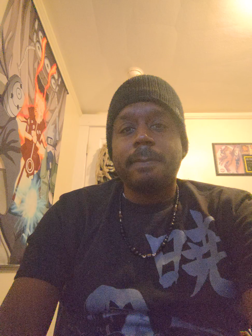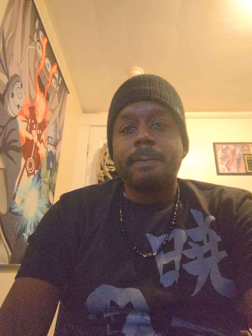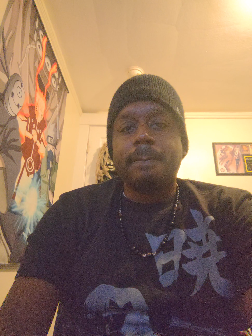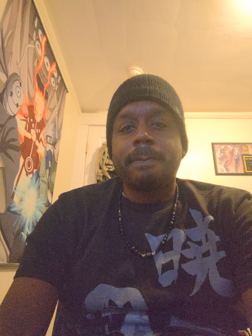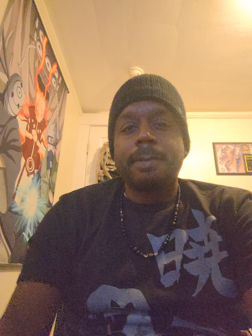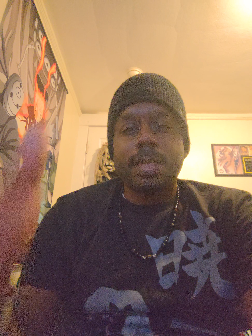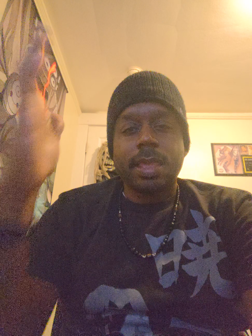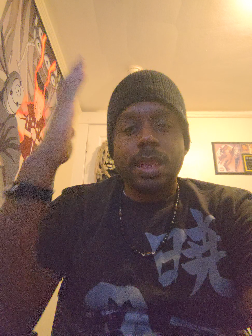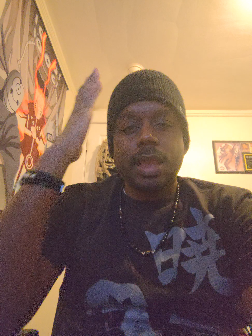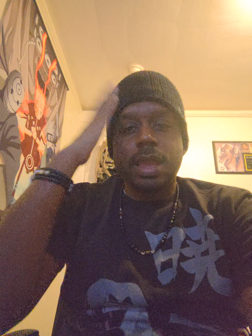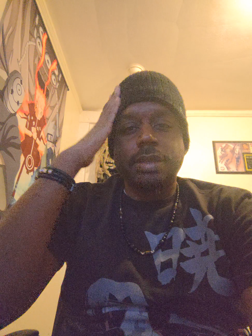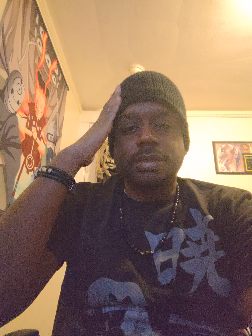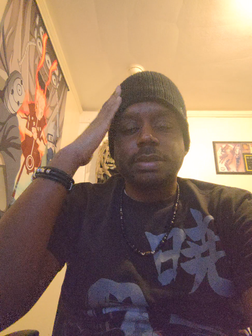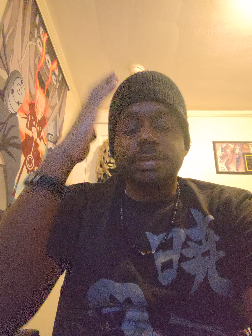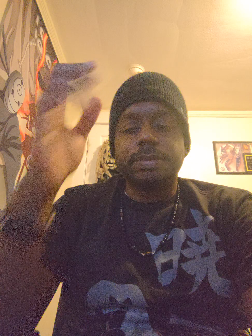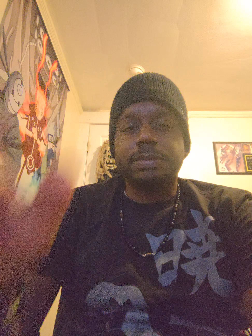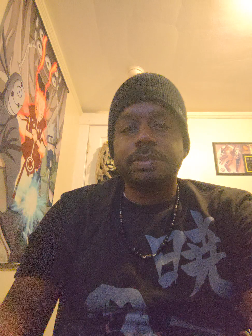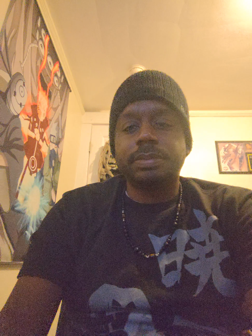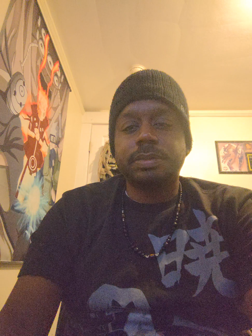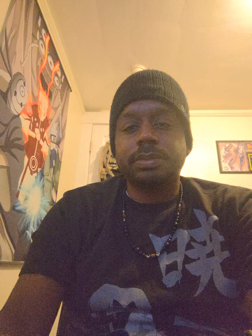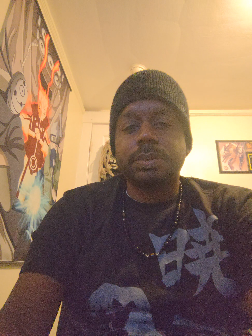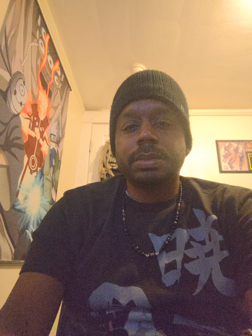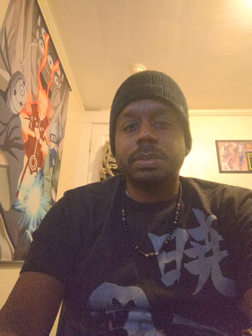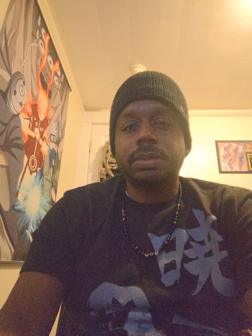hat